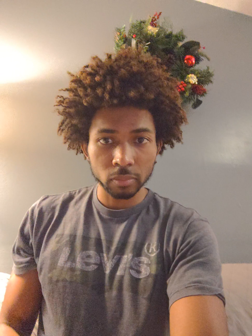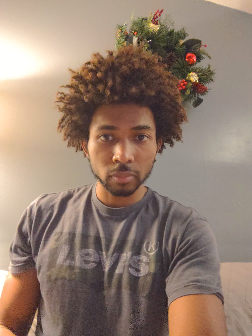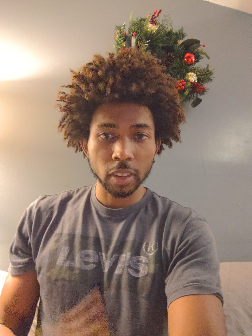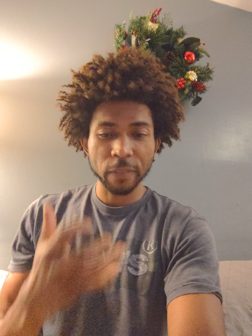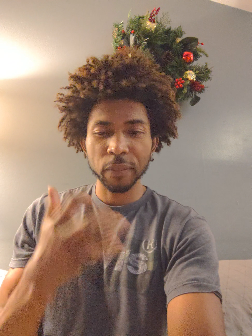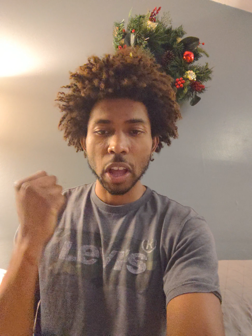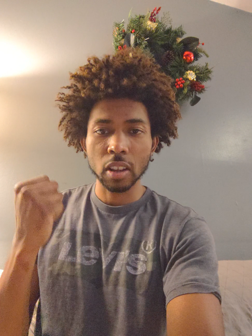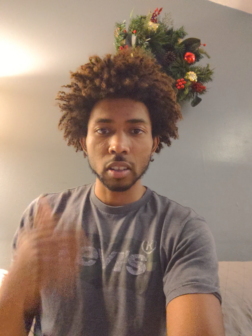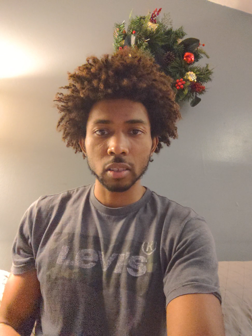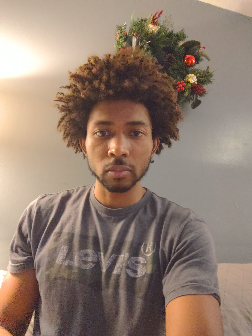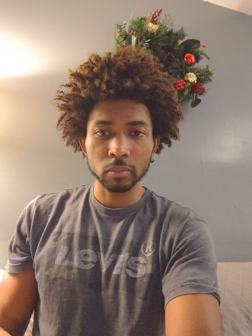fast